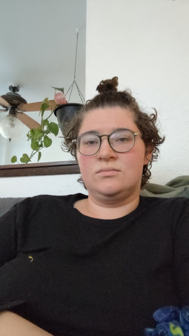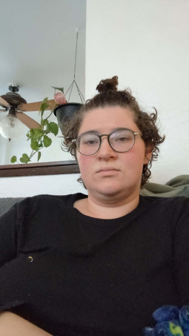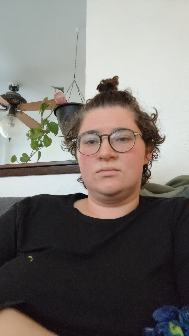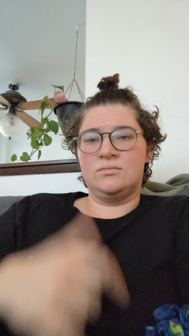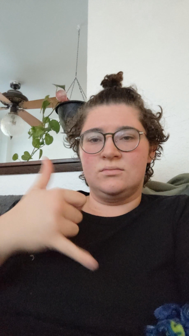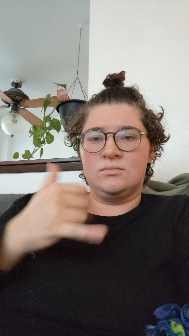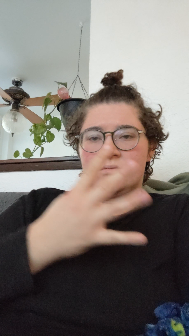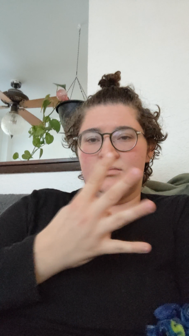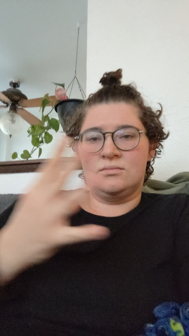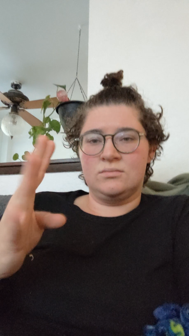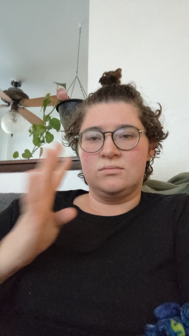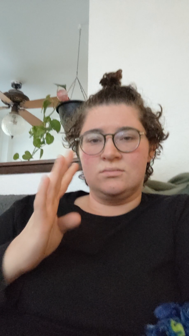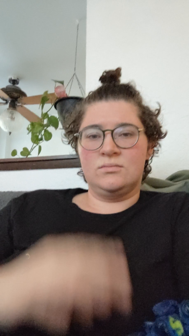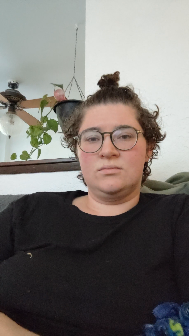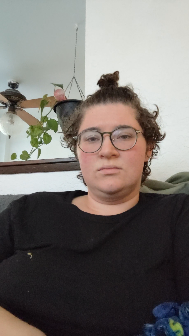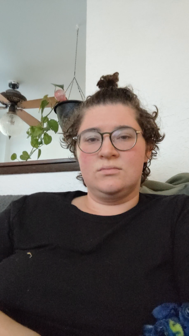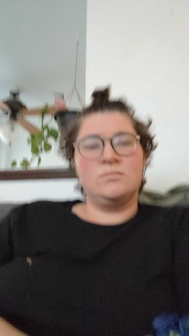playpen